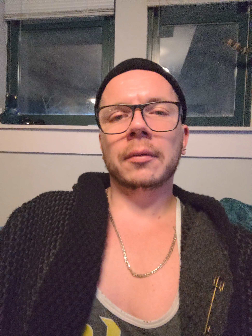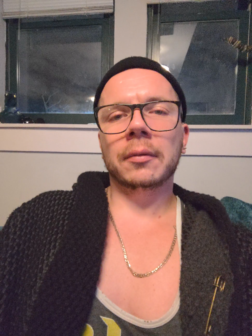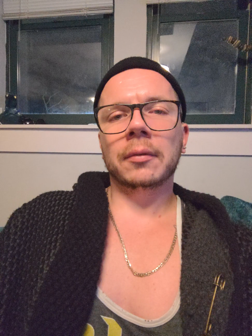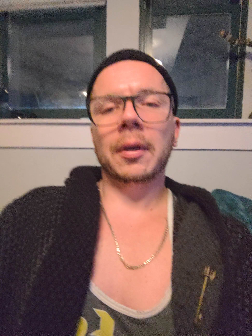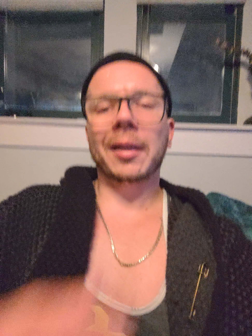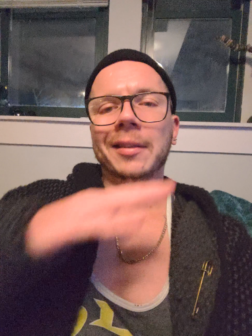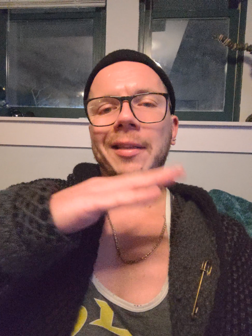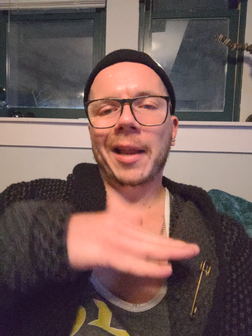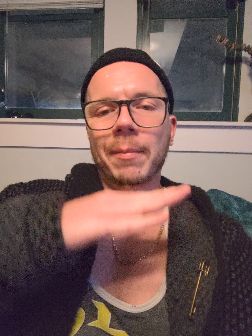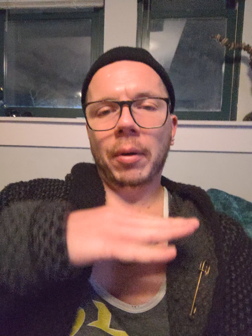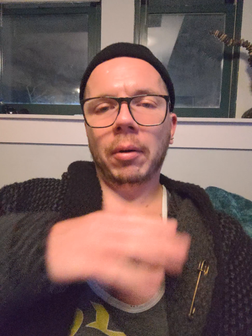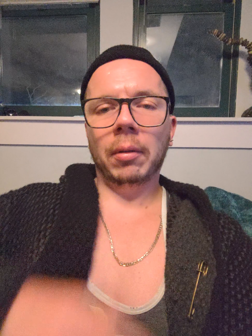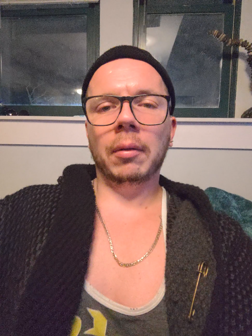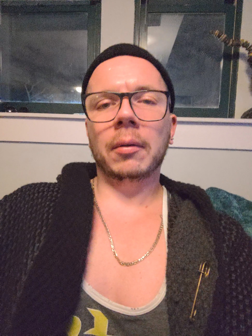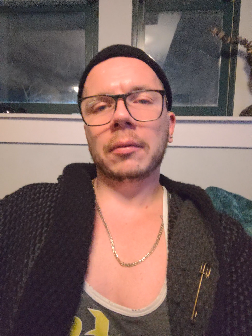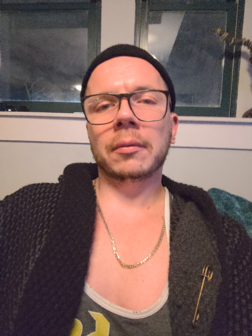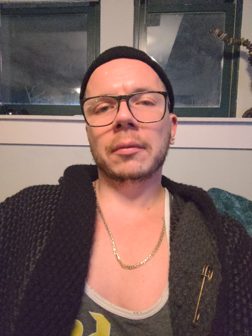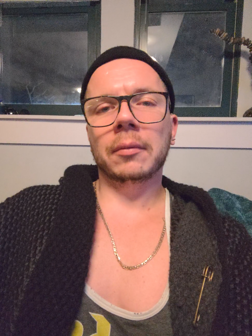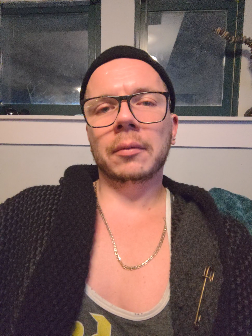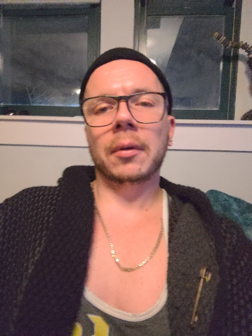table